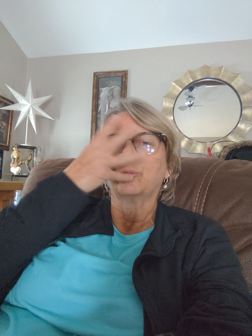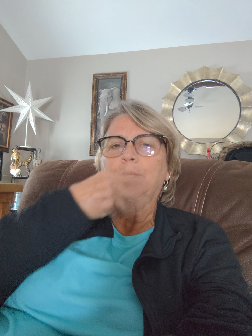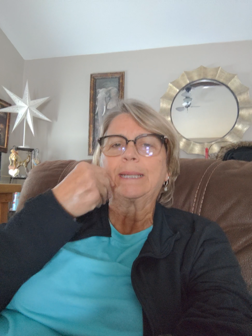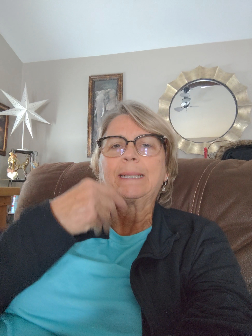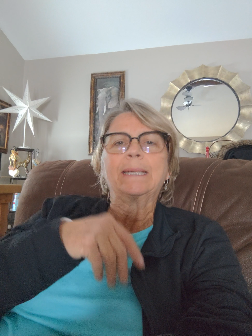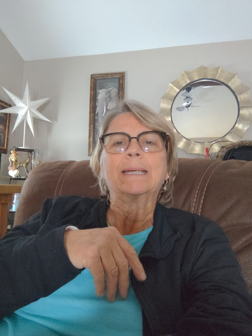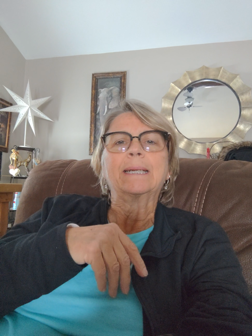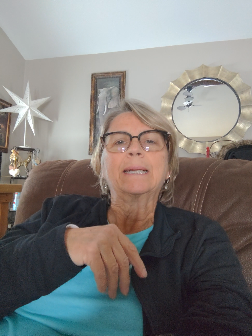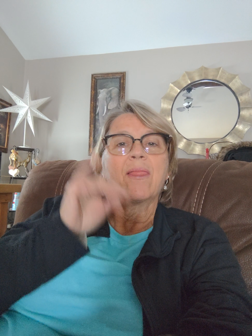pretty